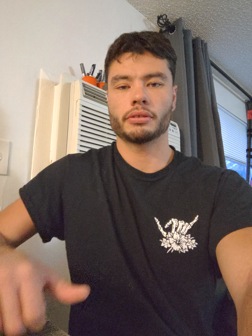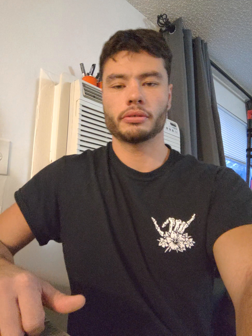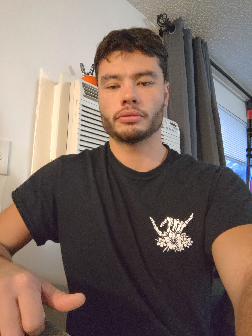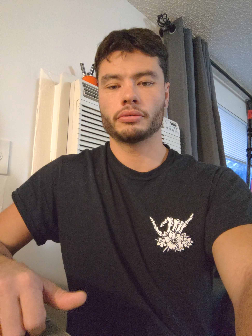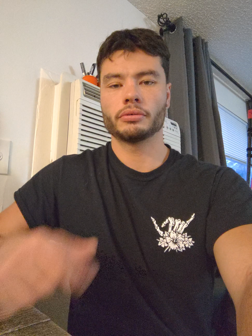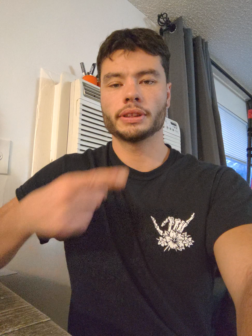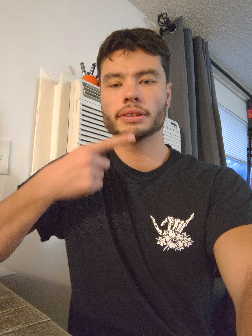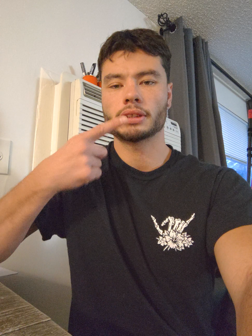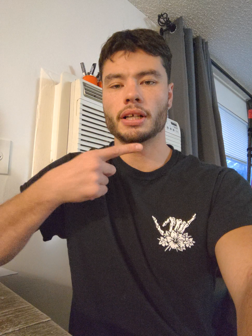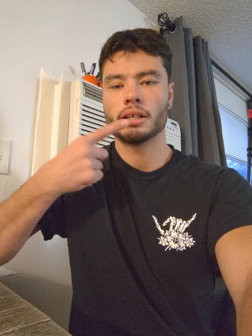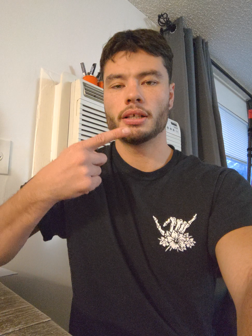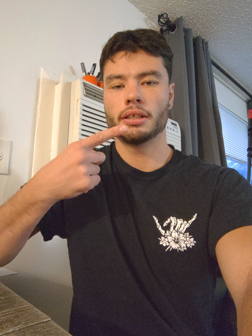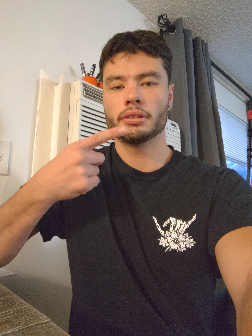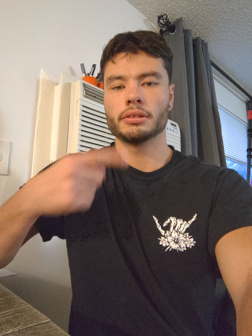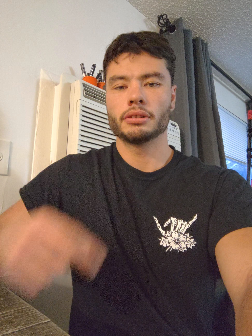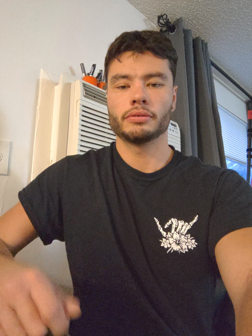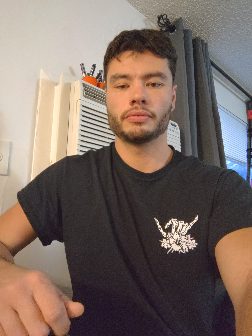say